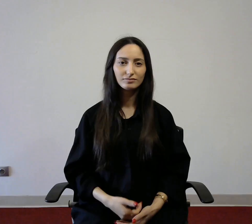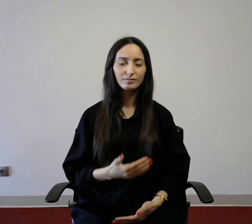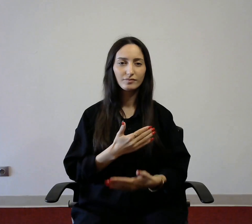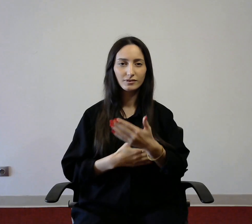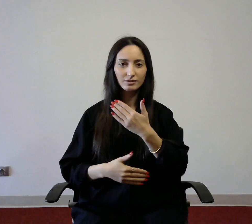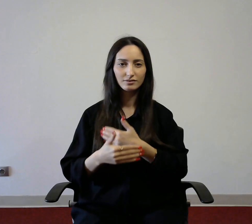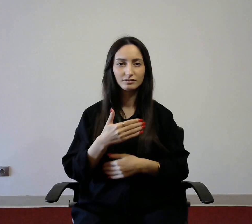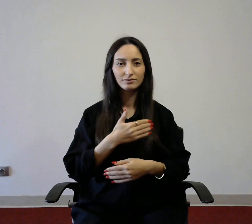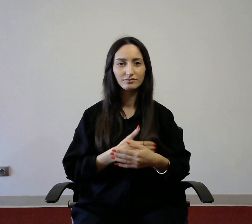əlil